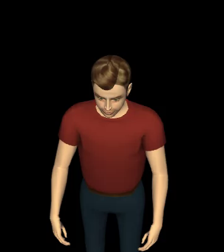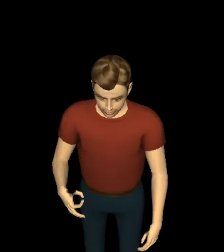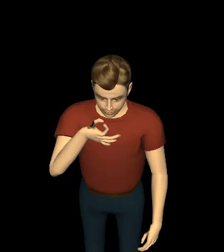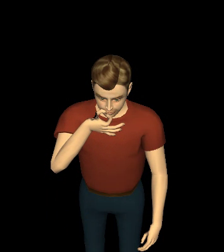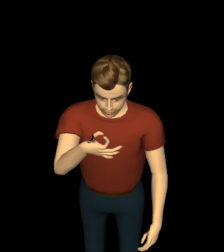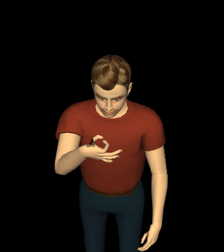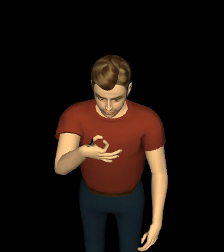يقول